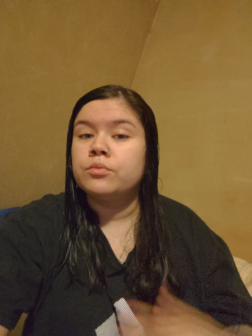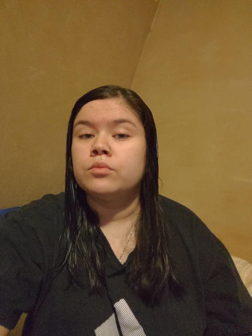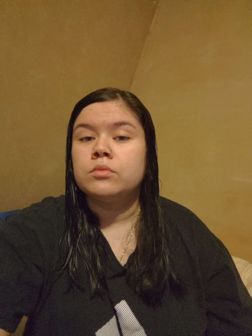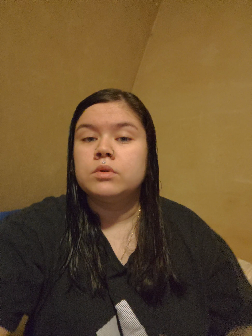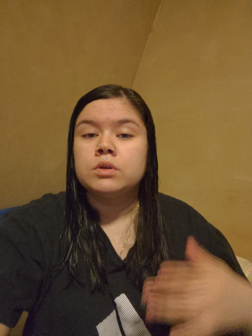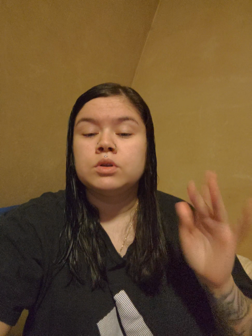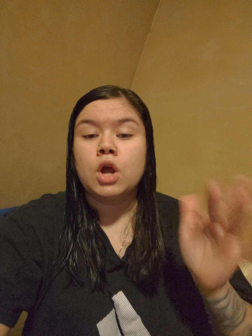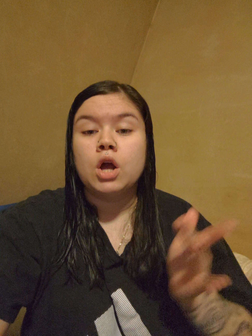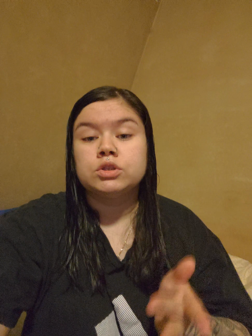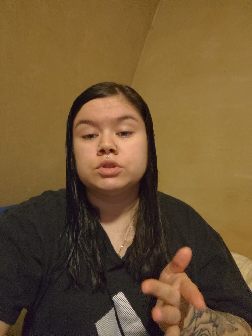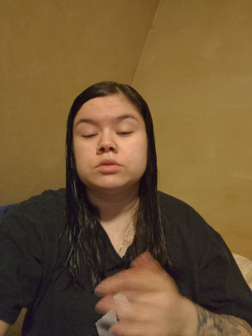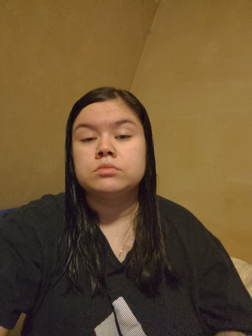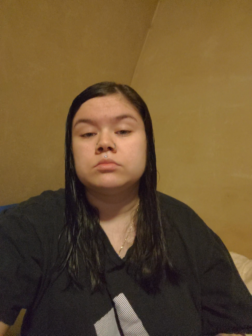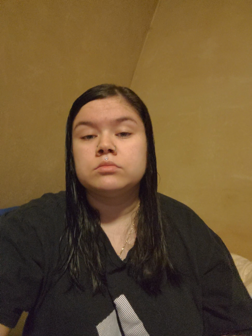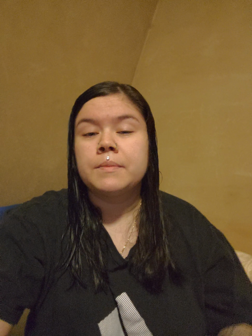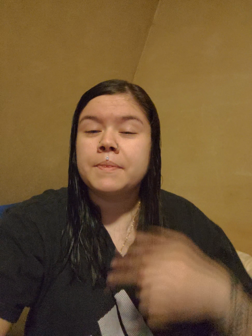touch